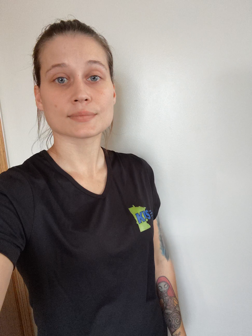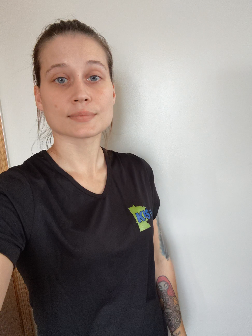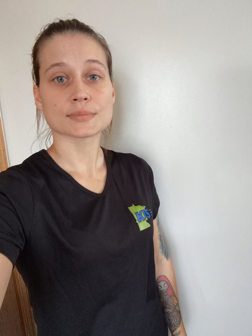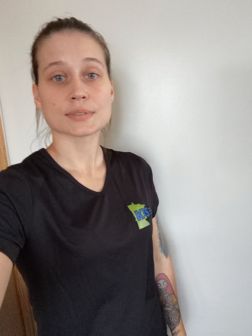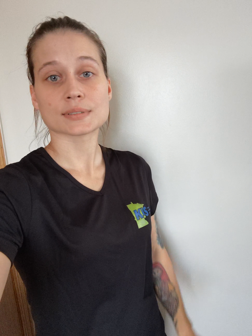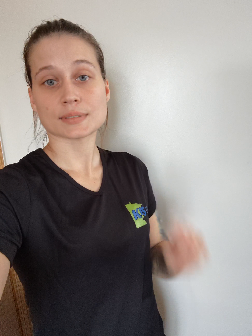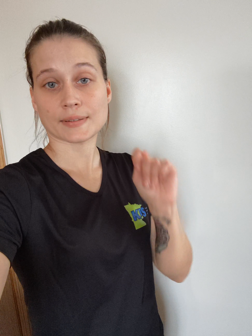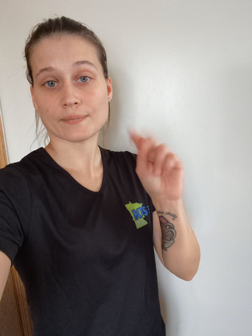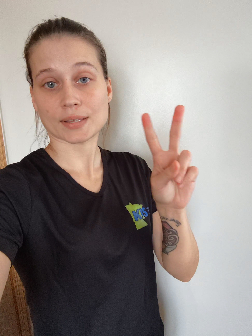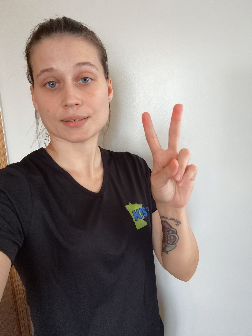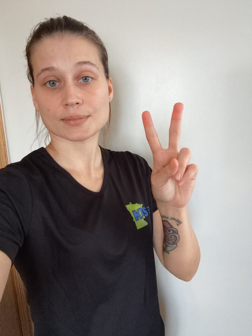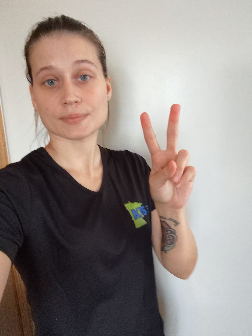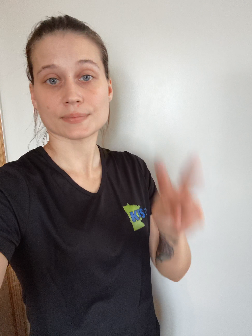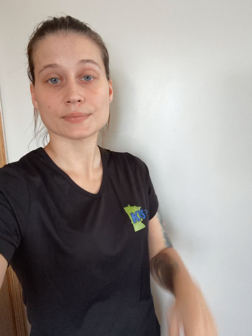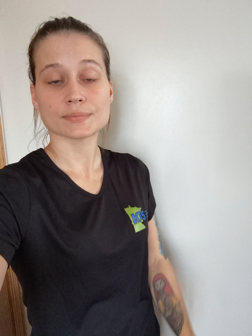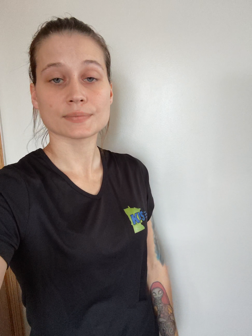TV